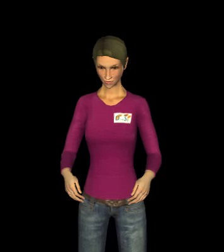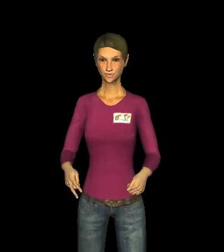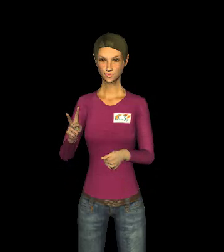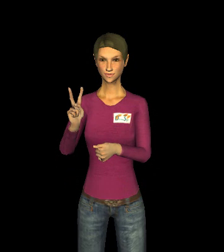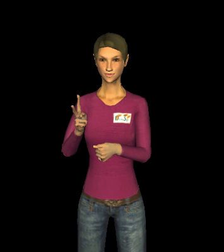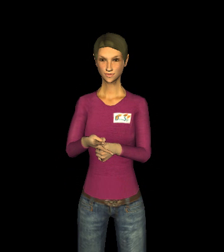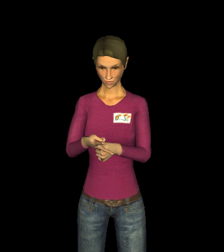سيء